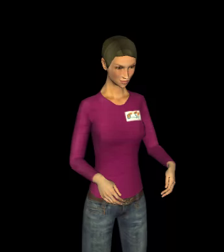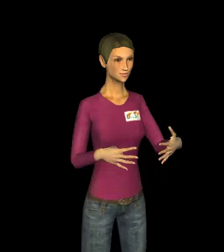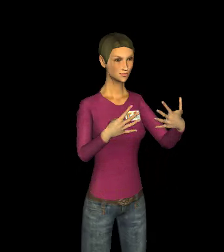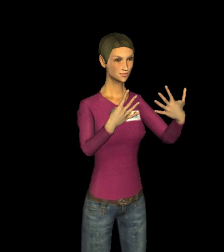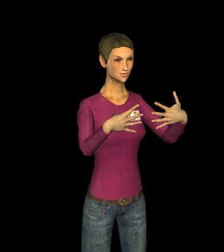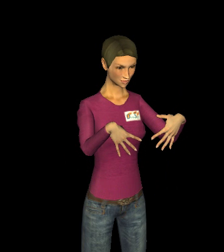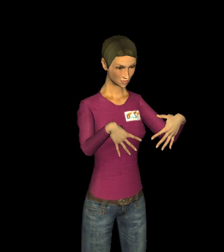19